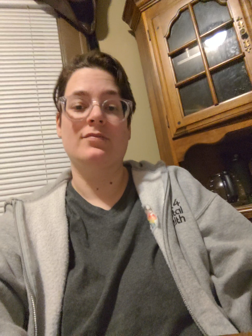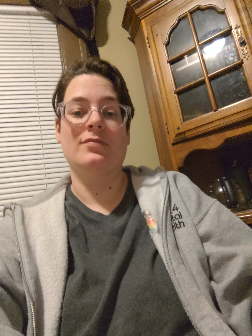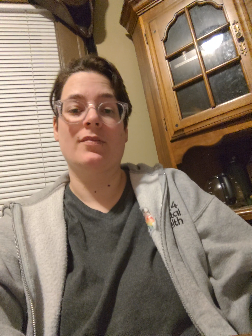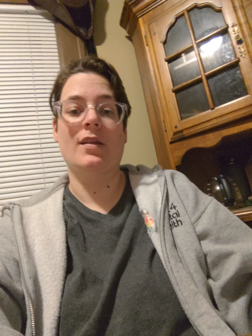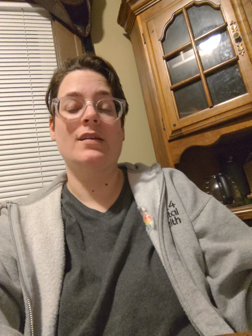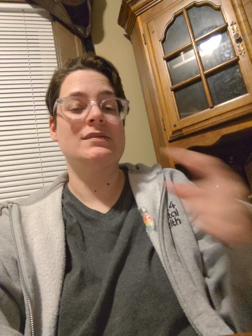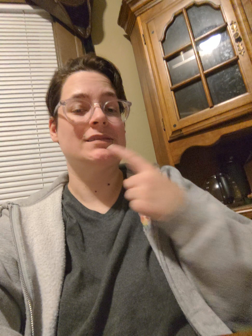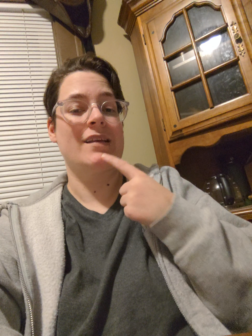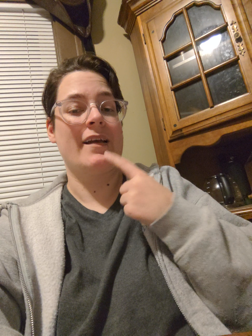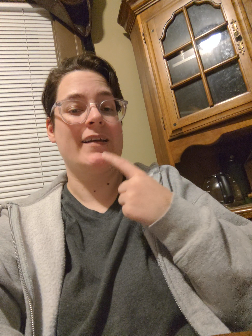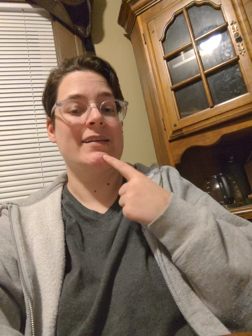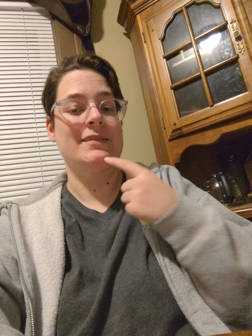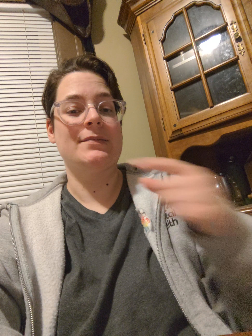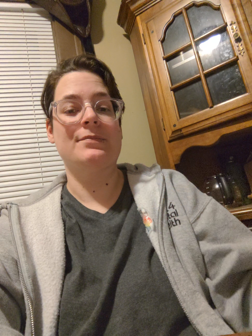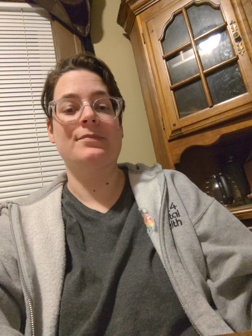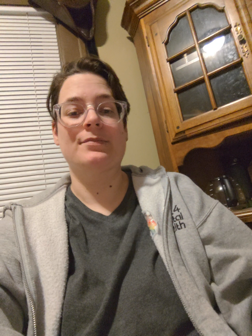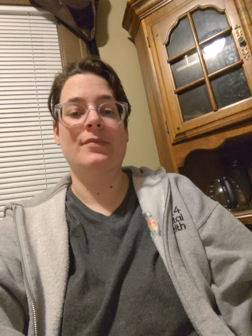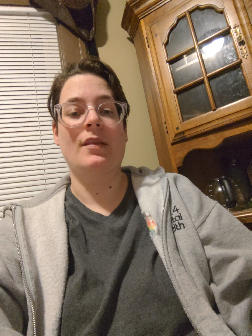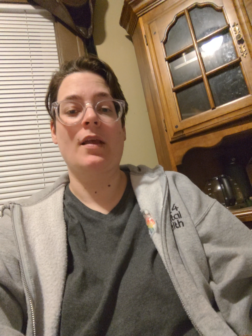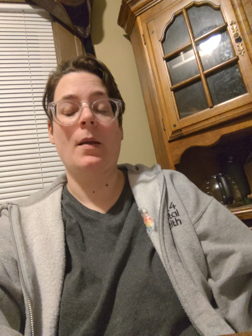say